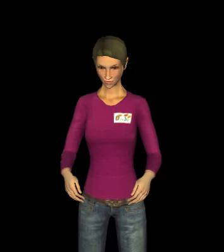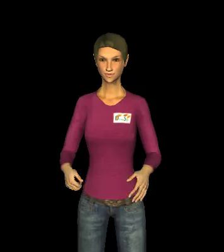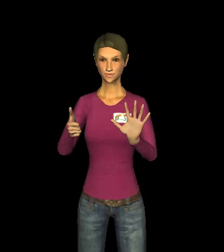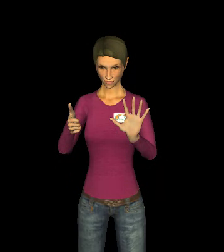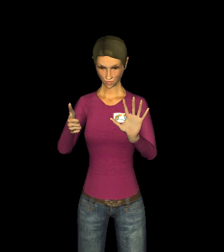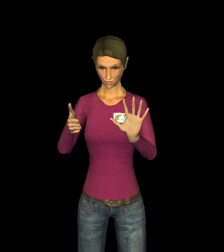6